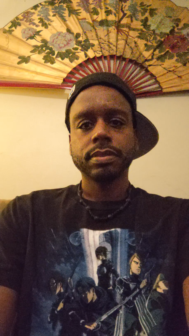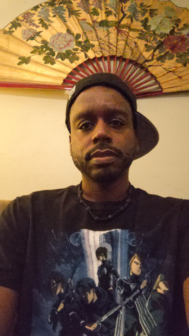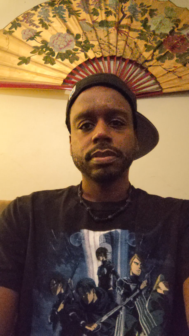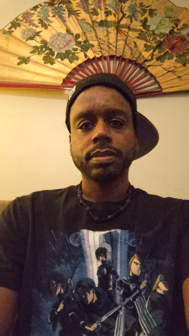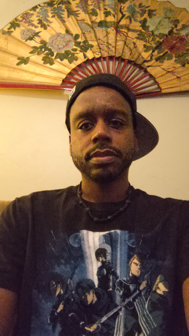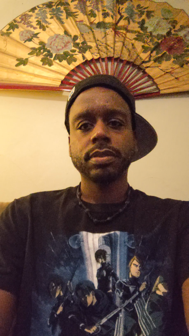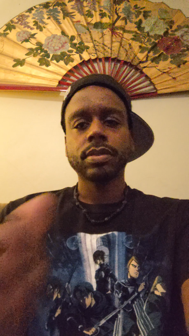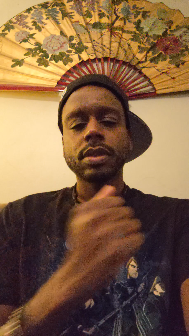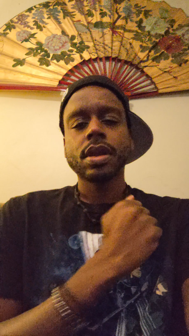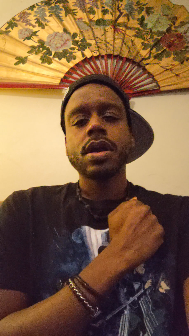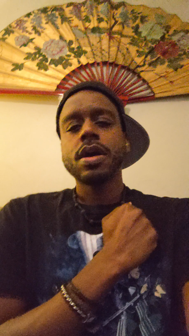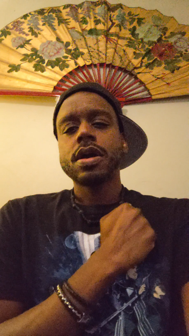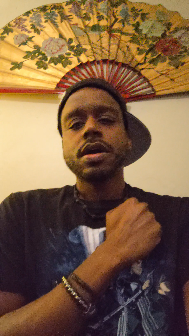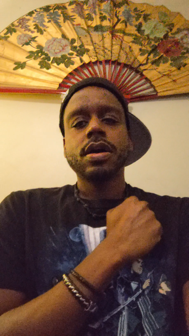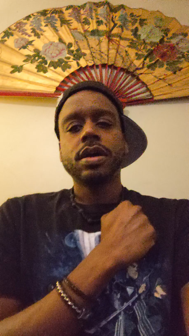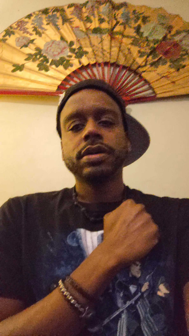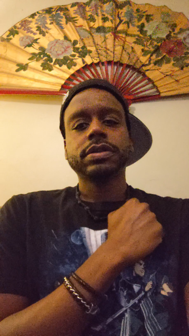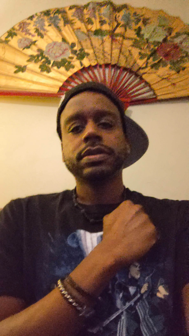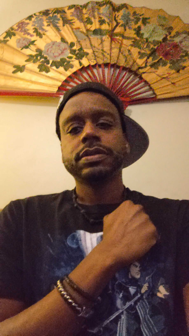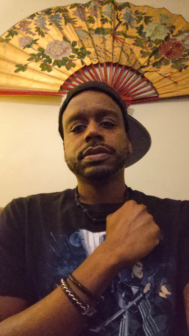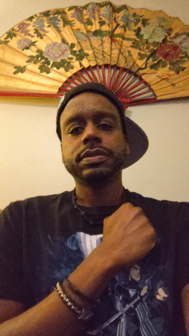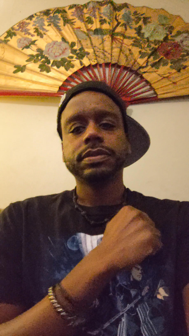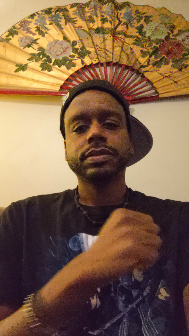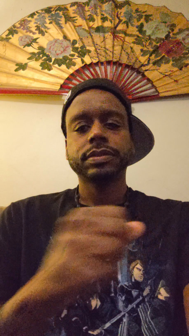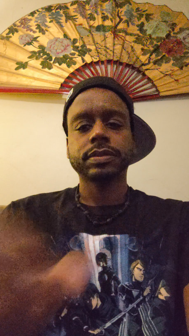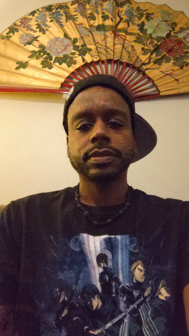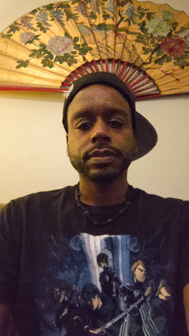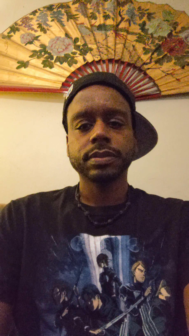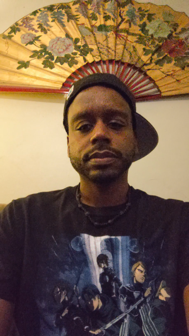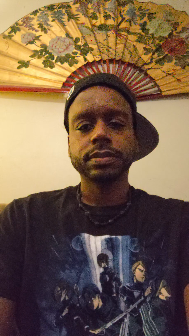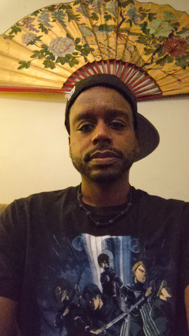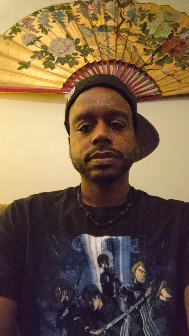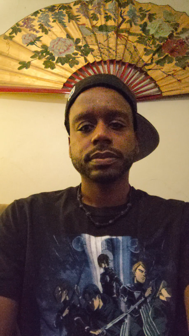hug